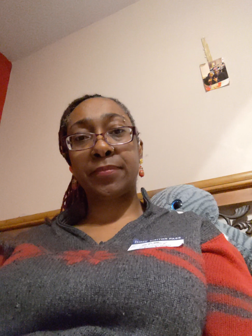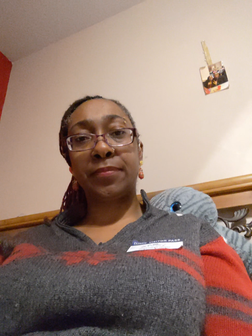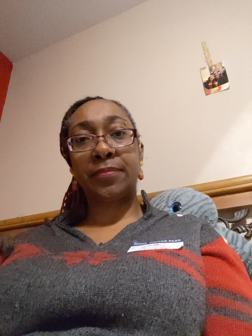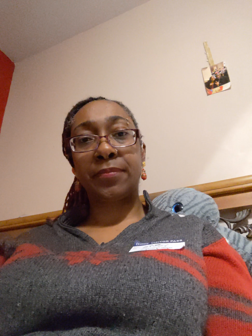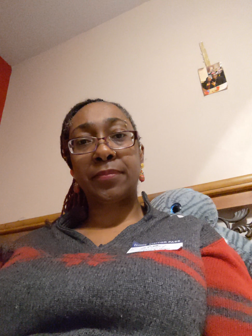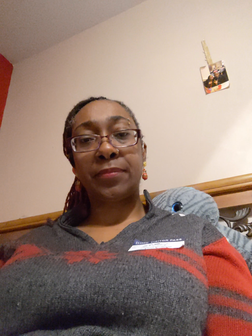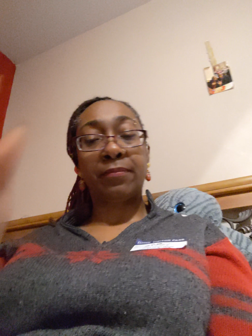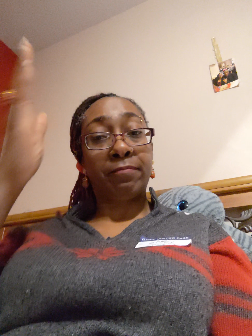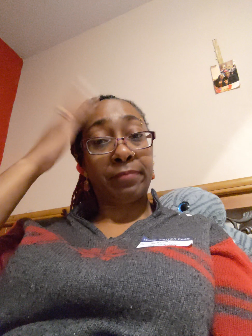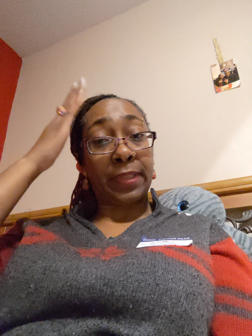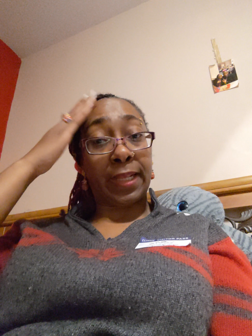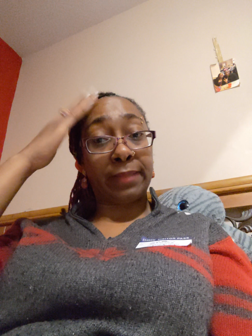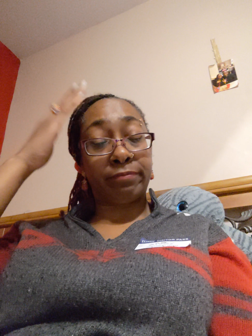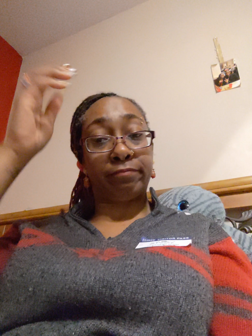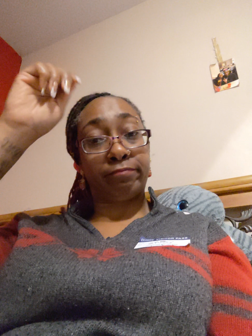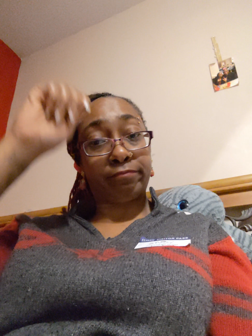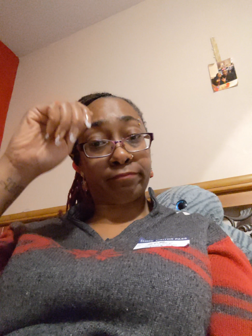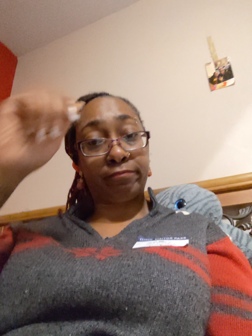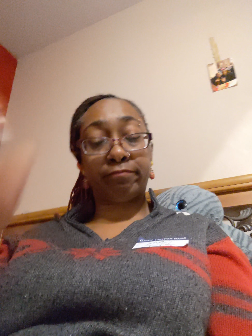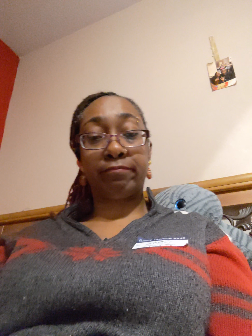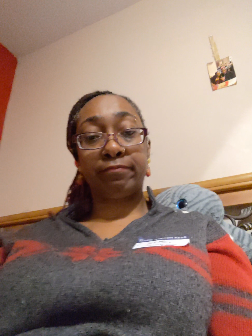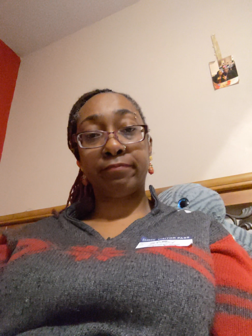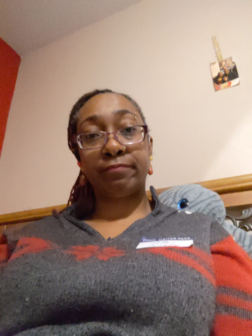hat